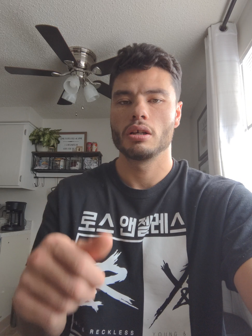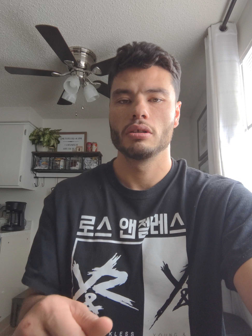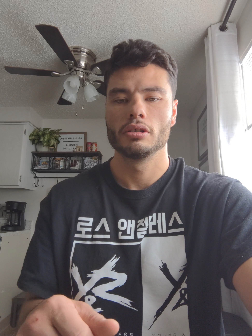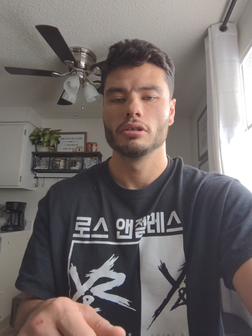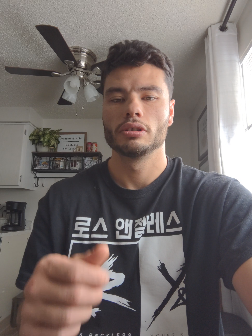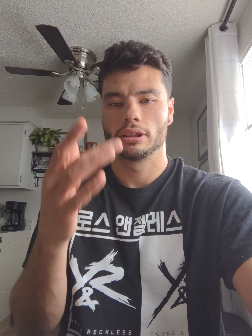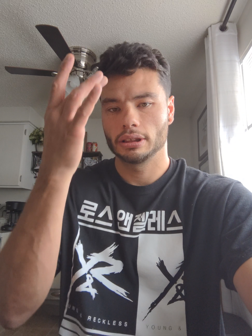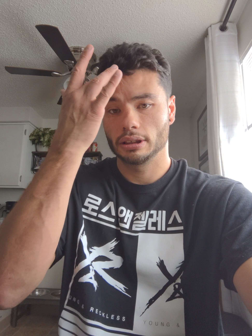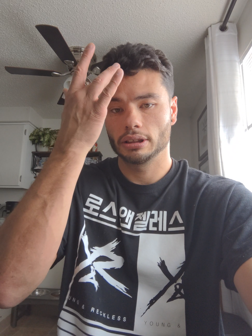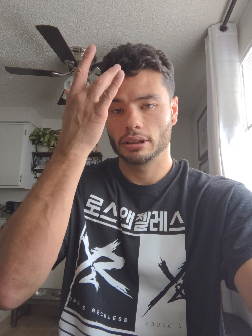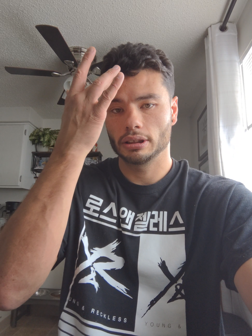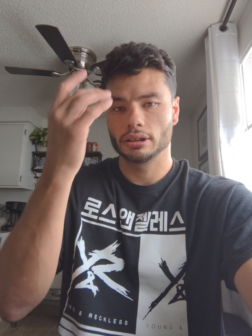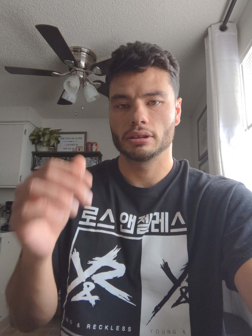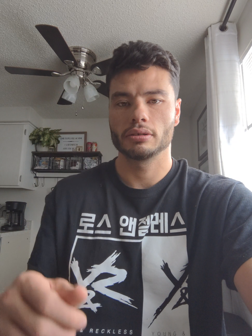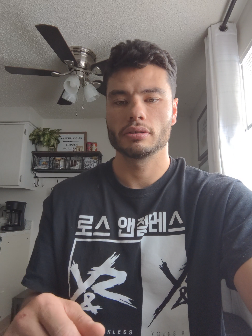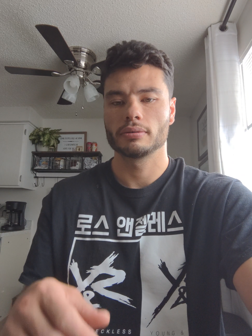sick